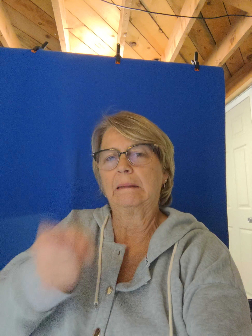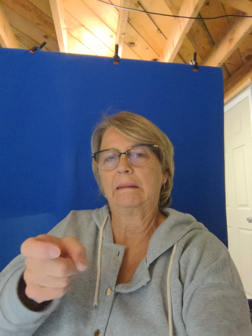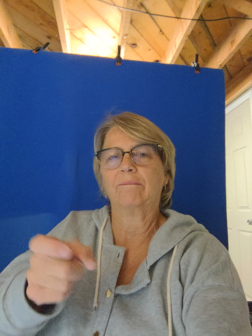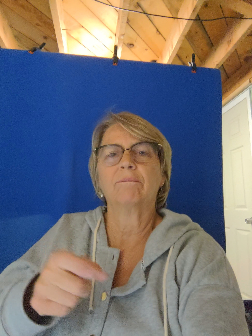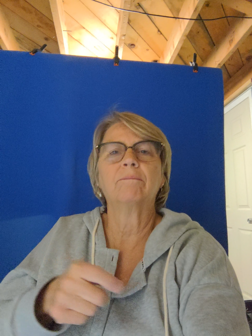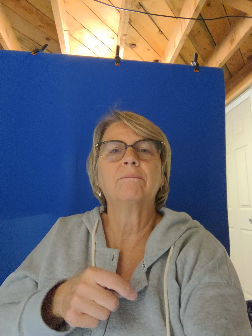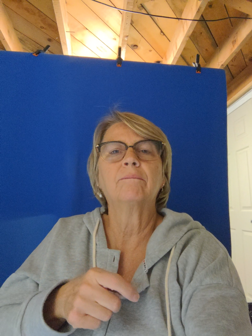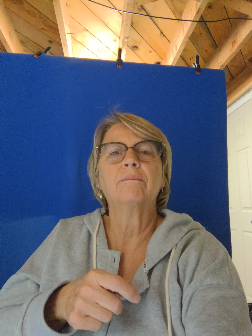gift